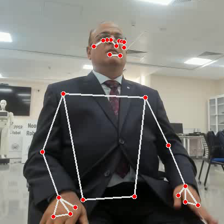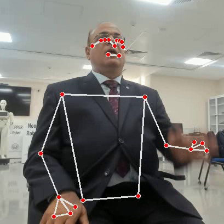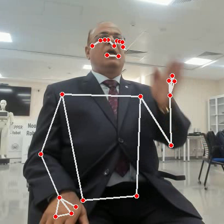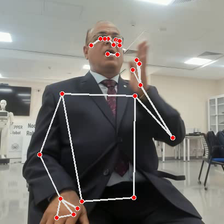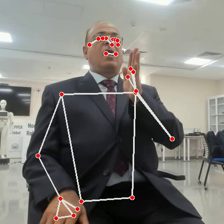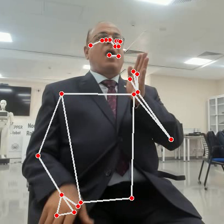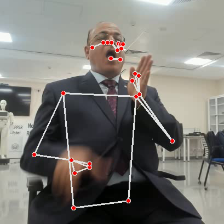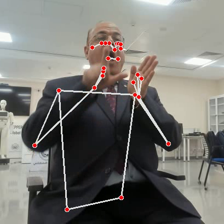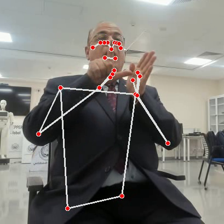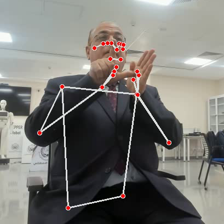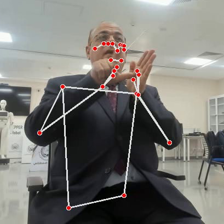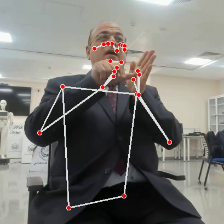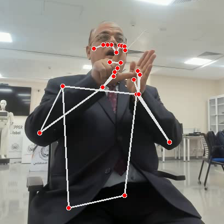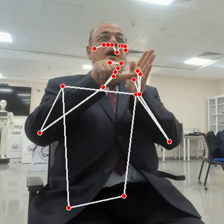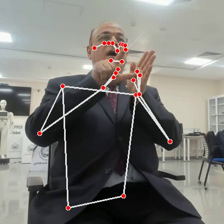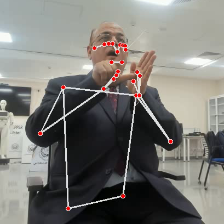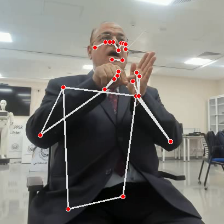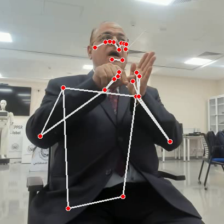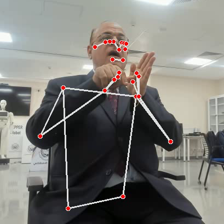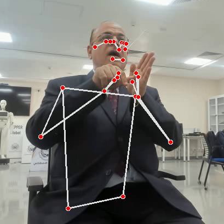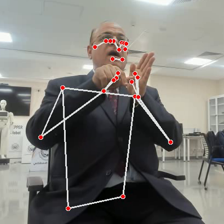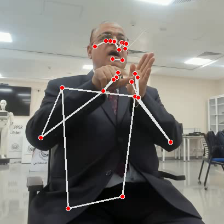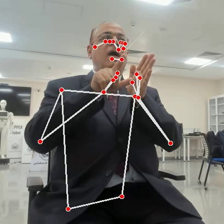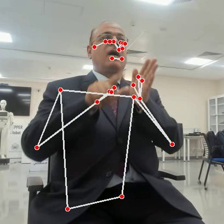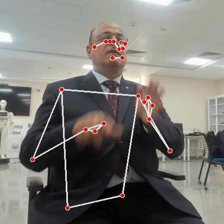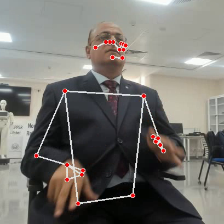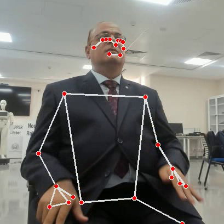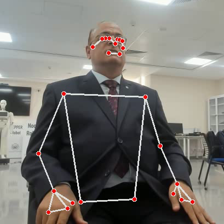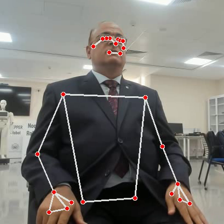3rabia